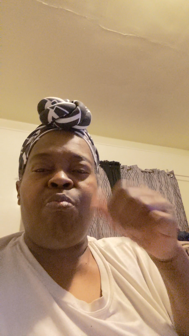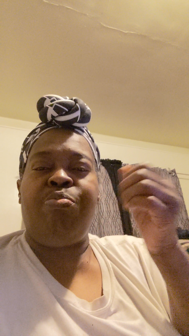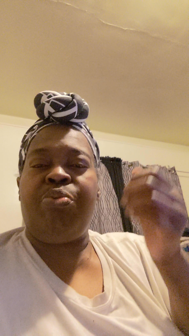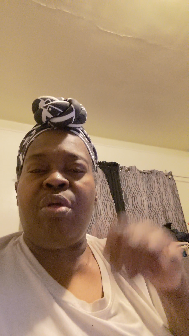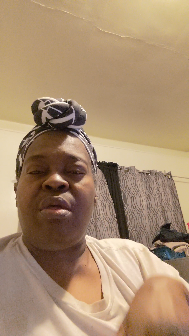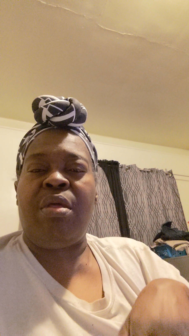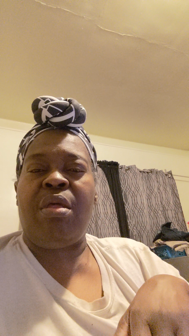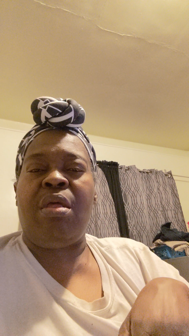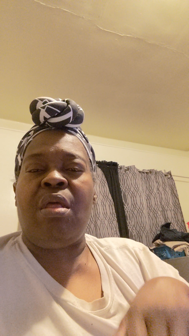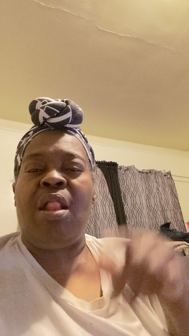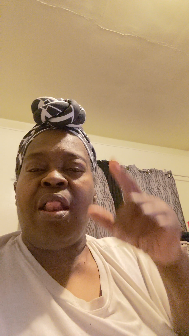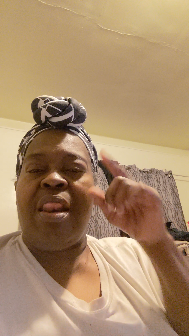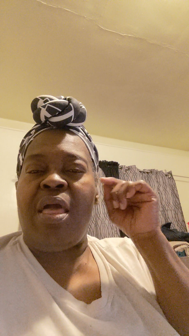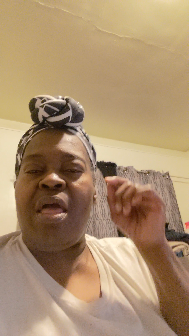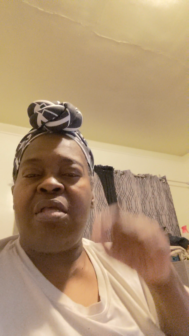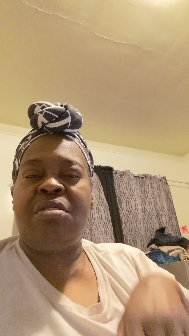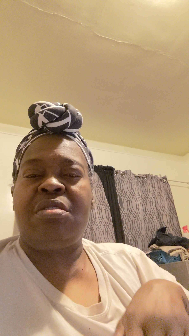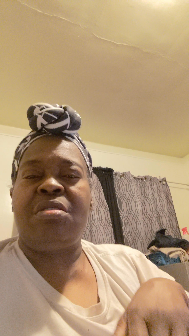glasses